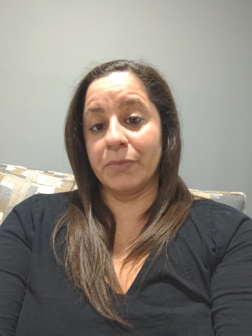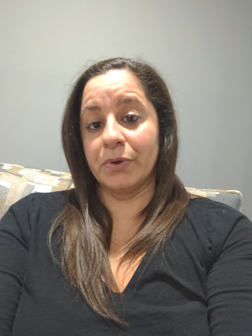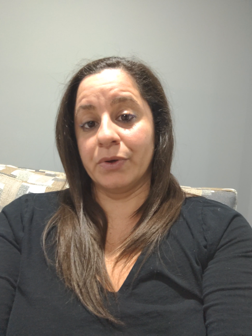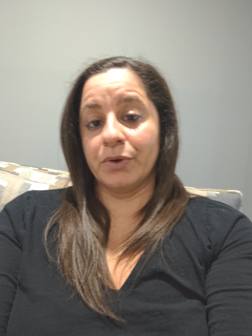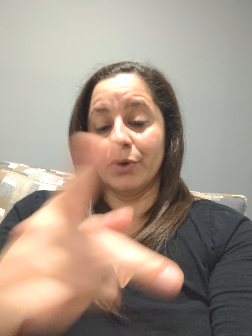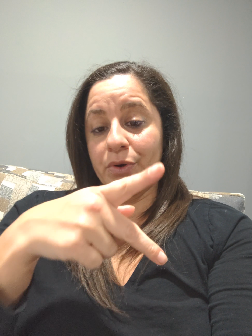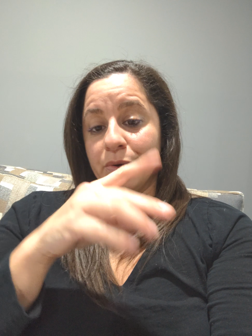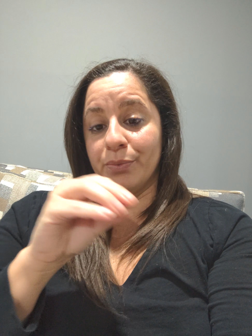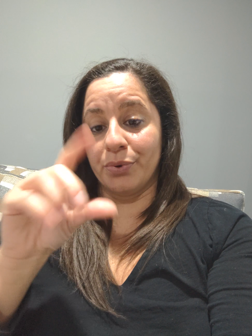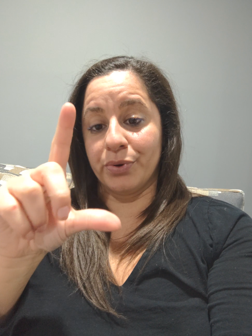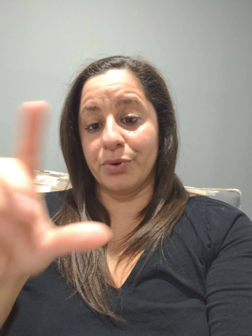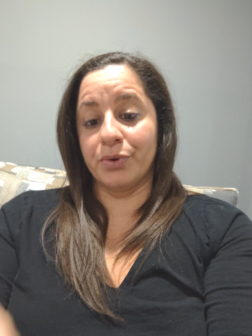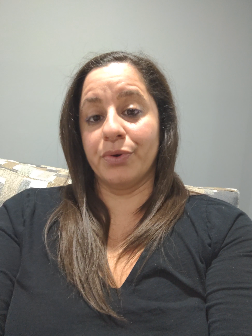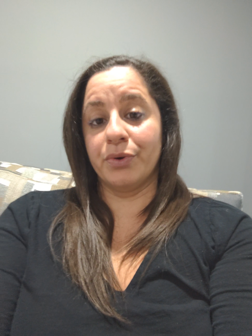pool